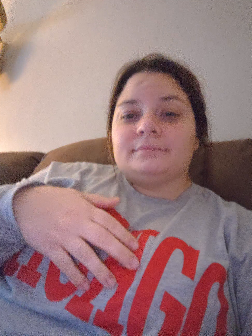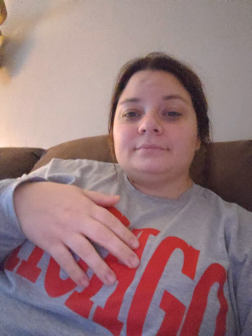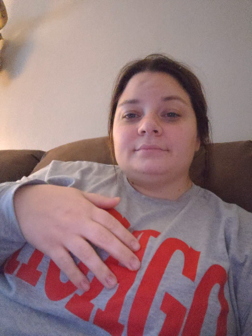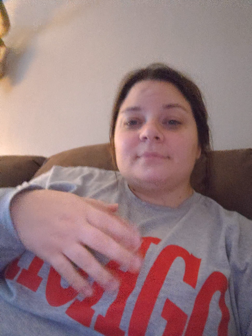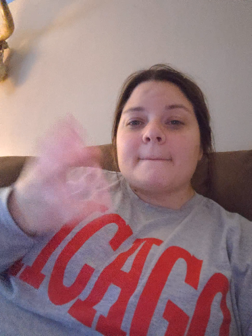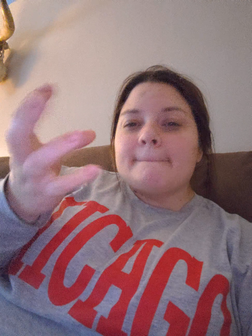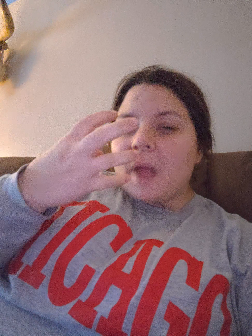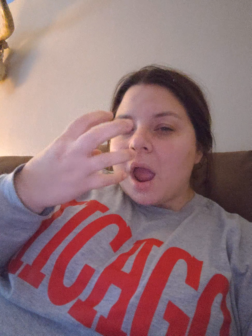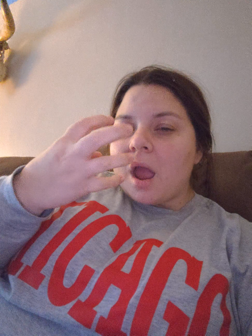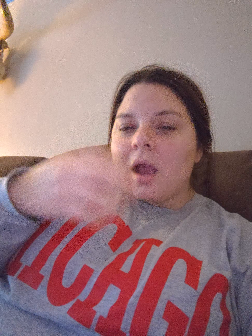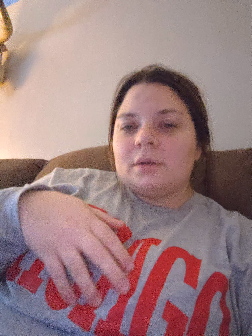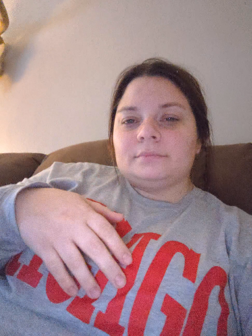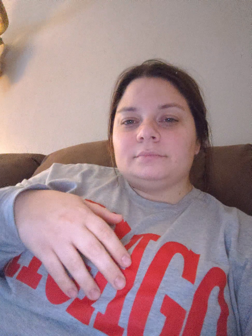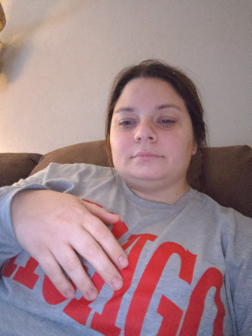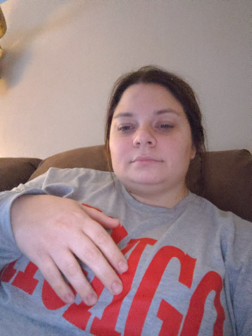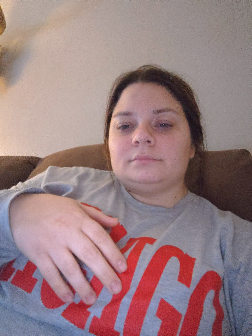mad